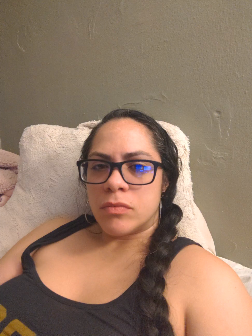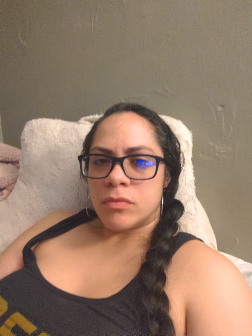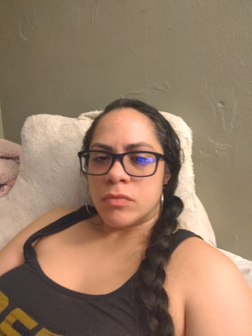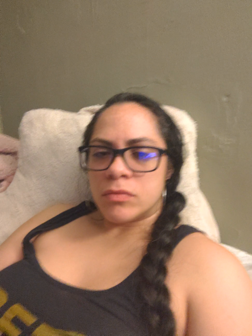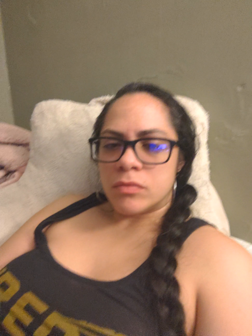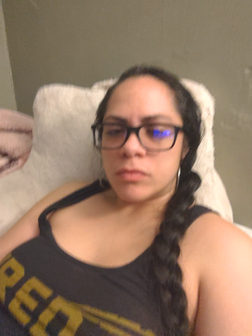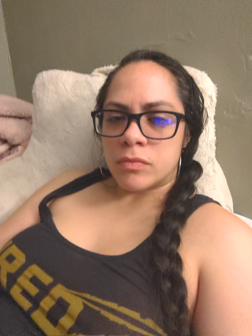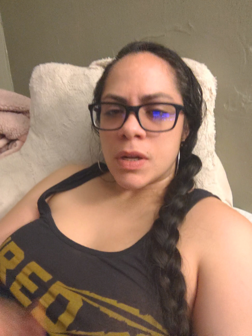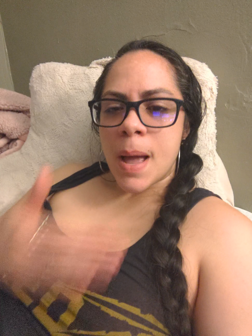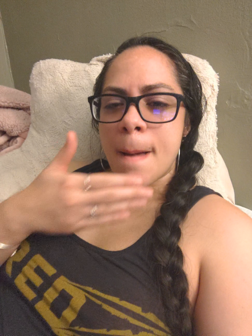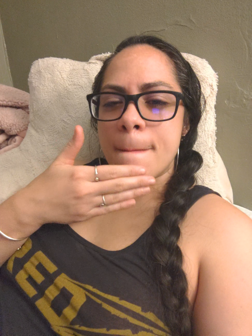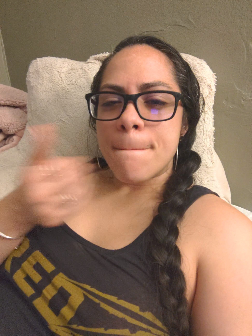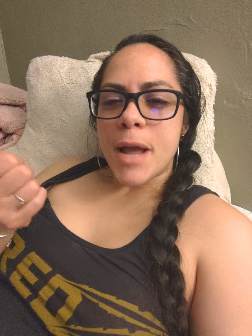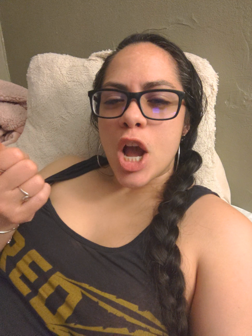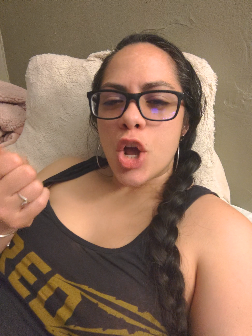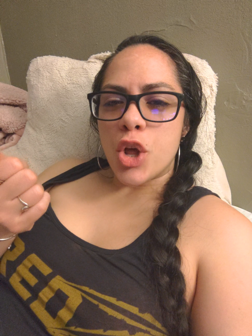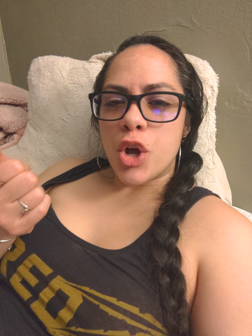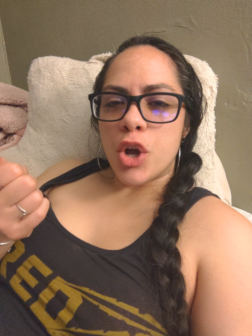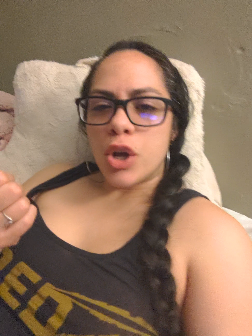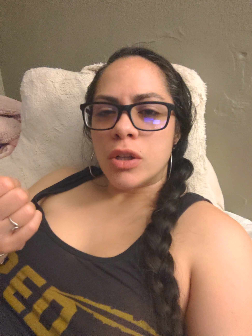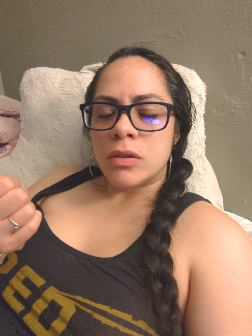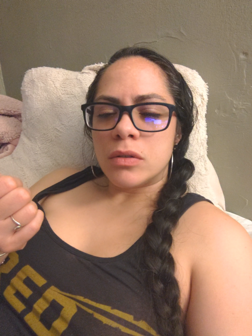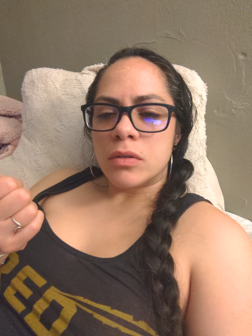better